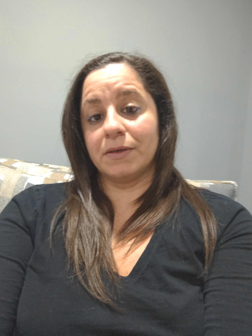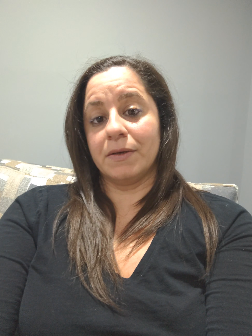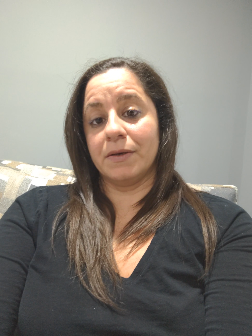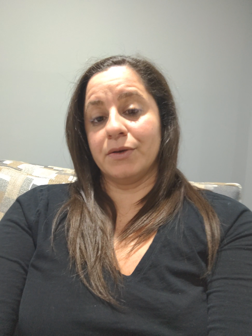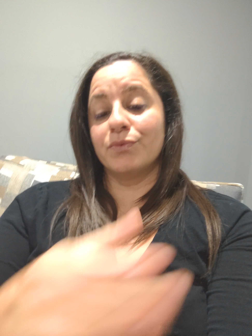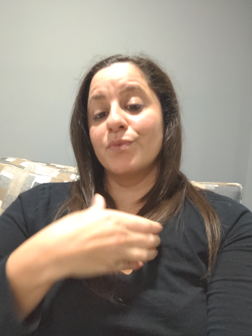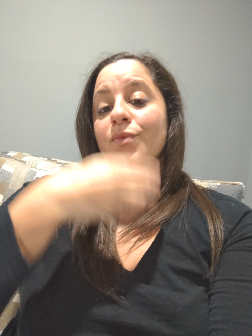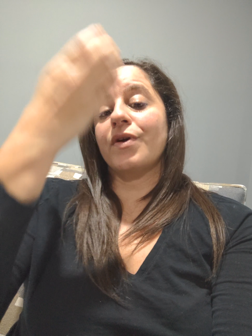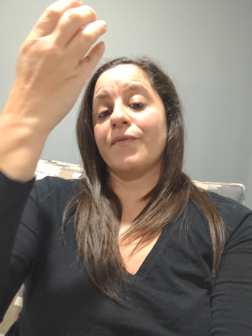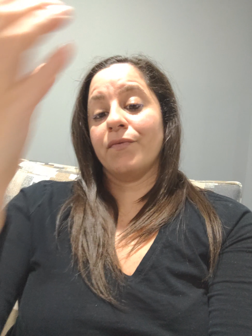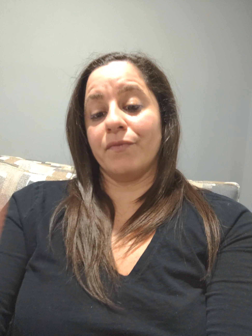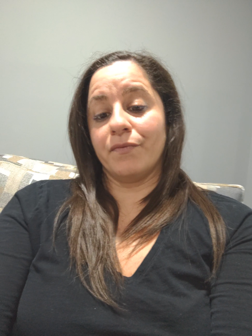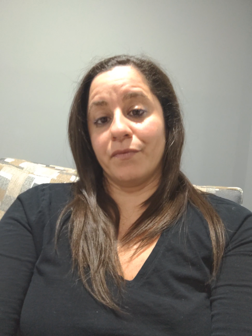giraffe